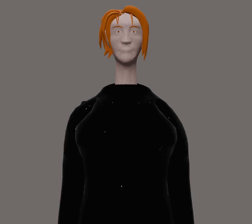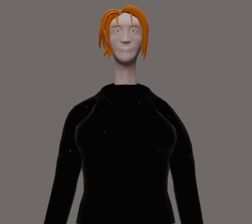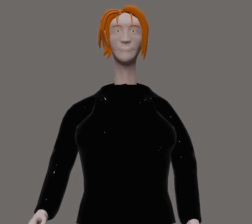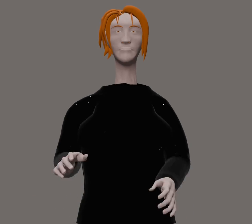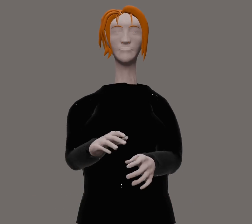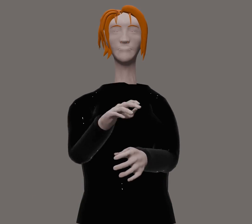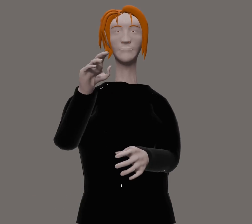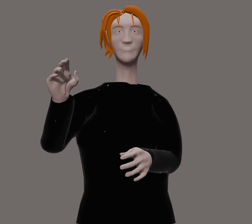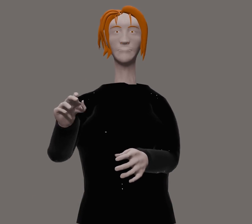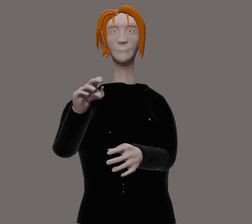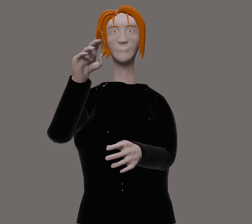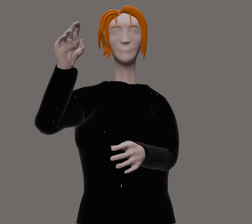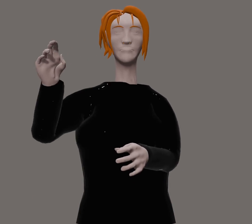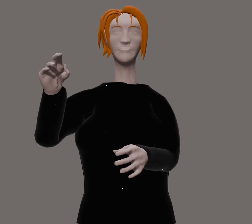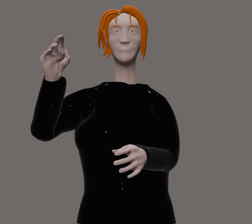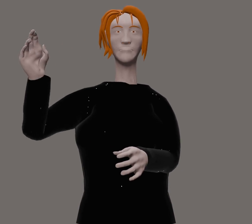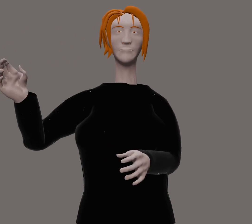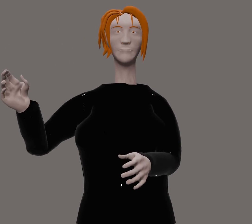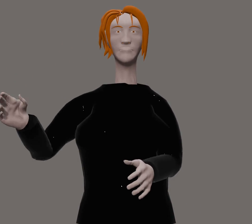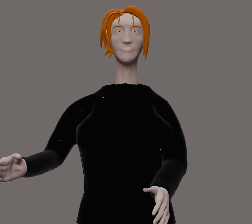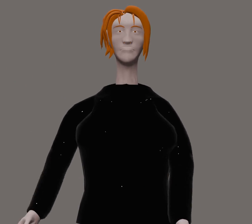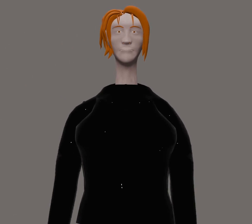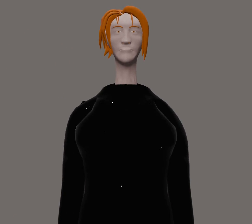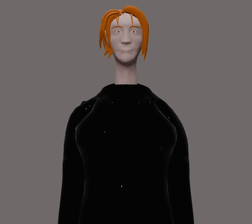Billow